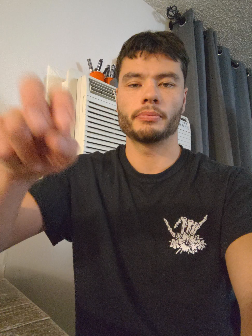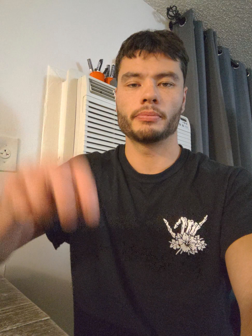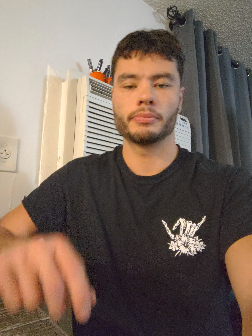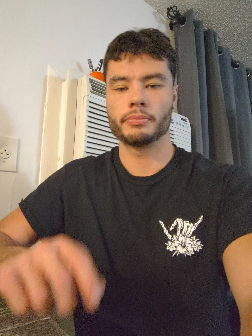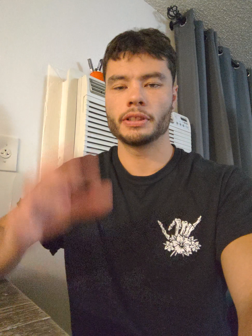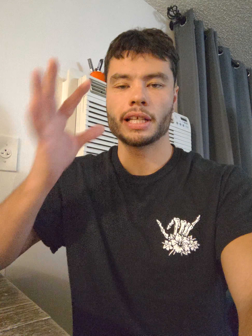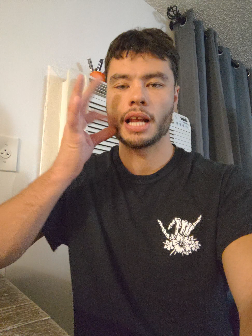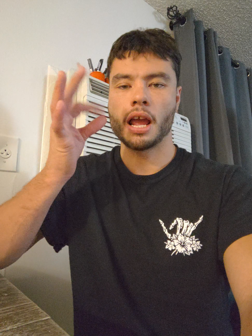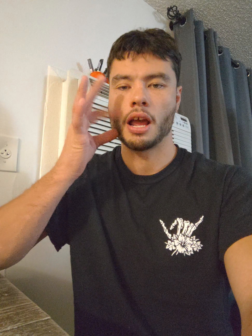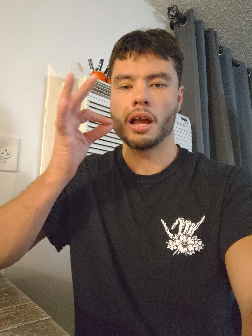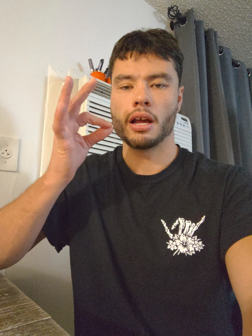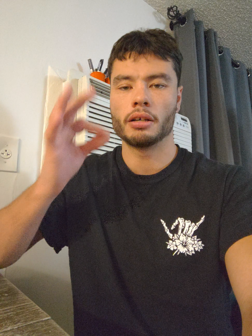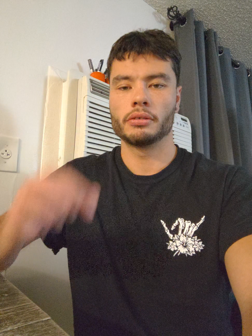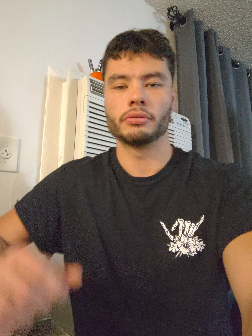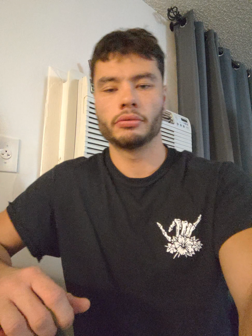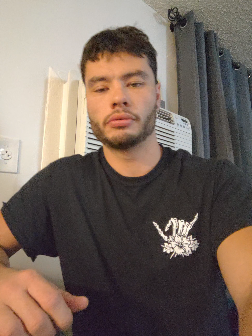cat